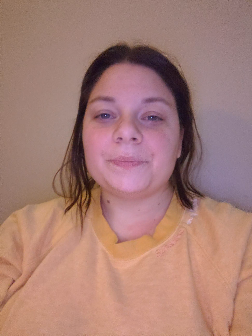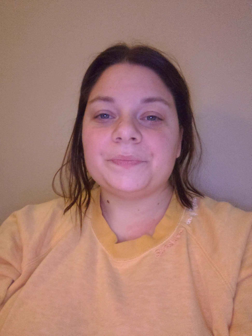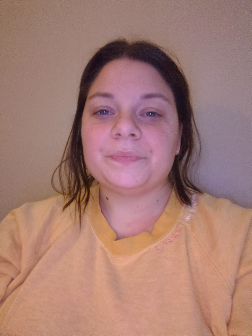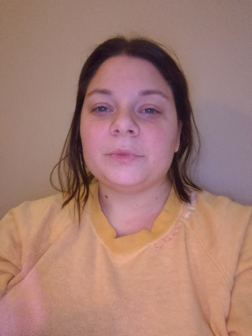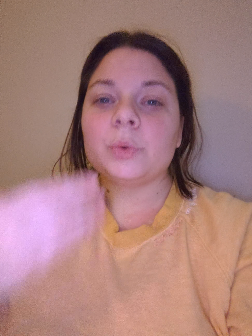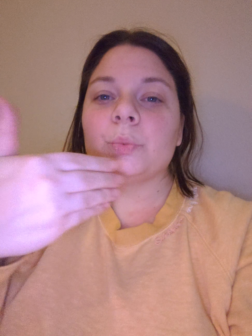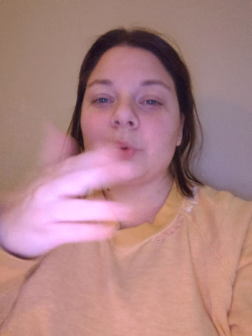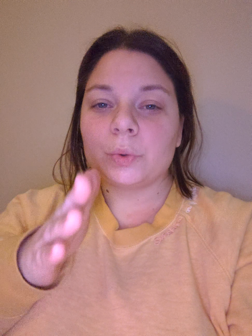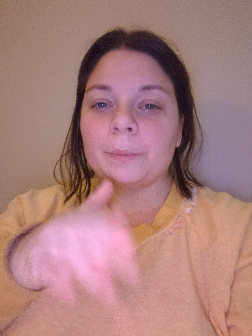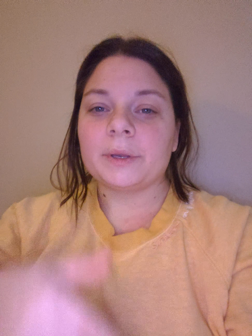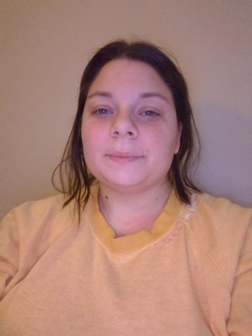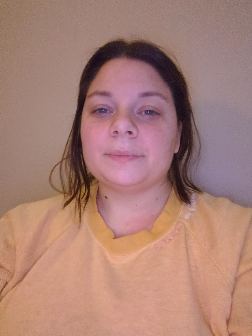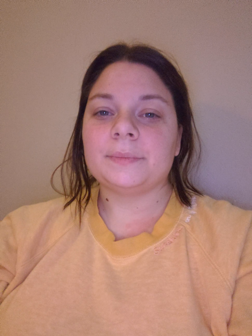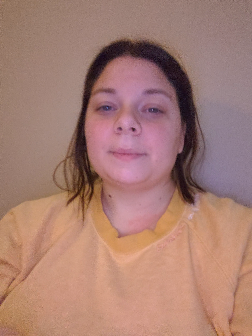room